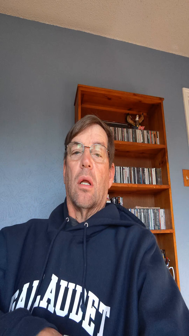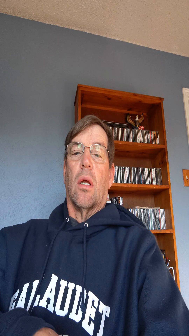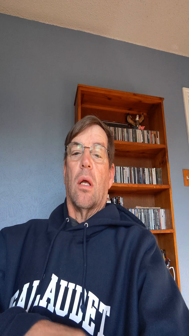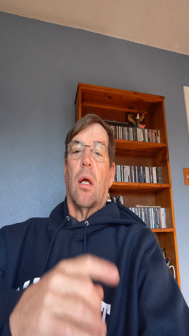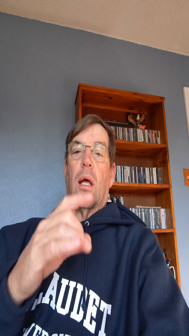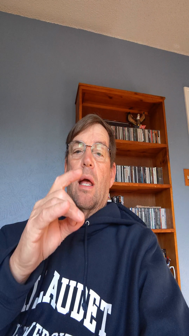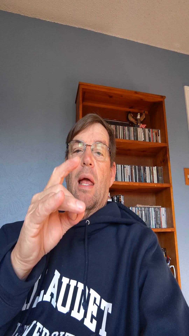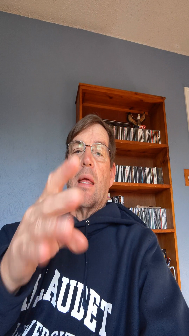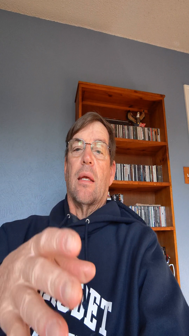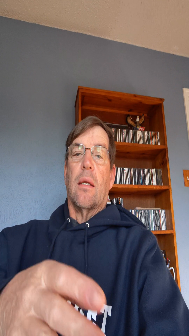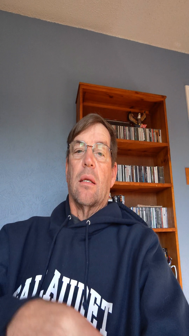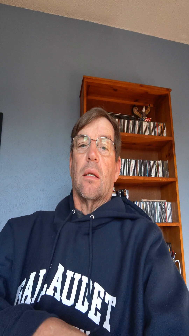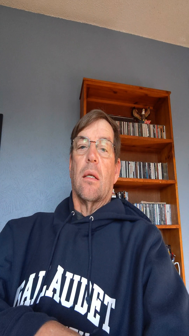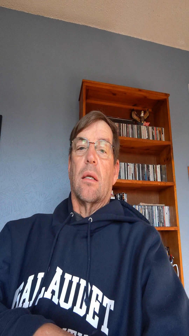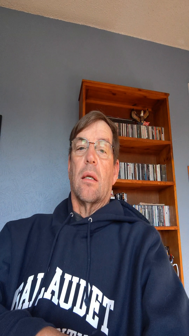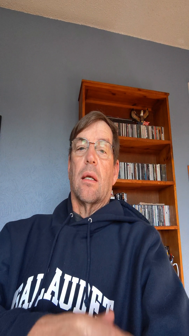hate